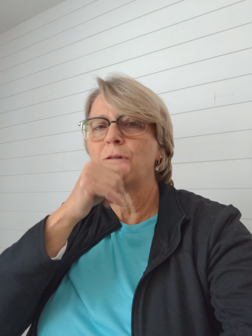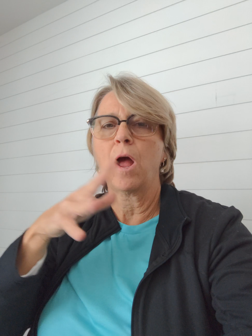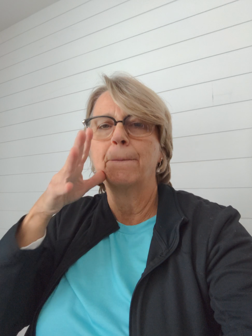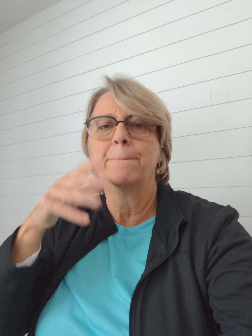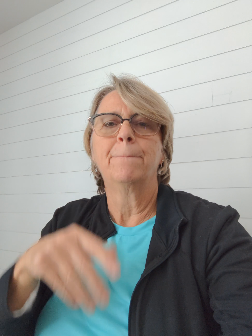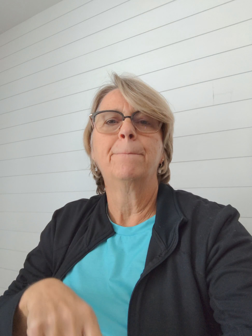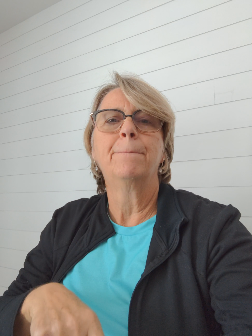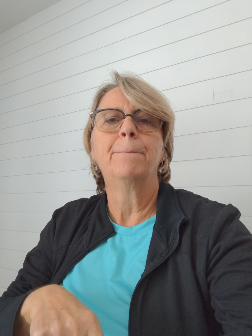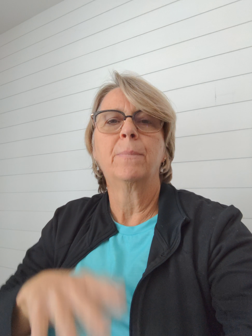farm